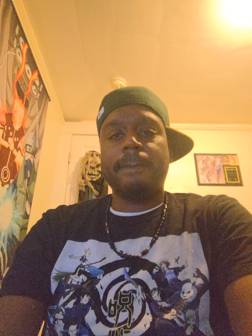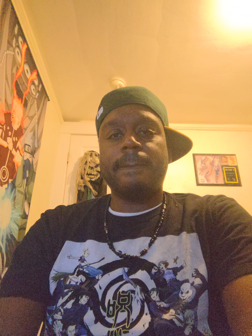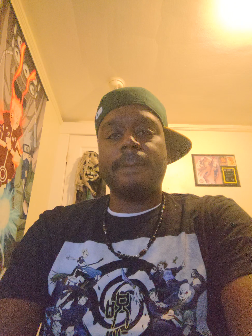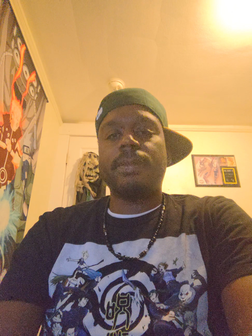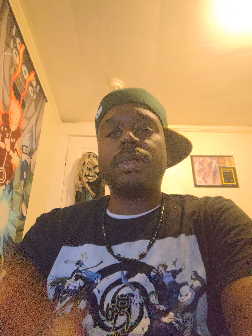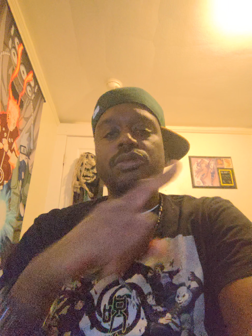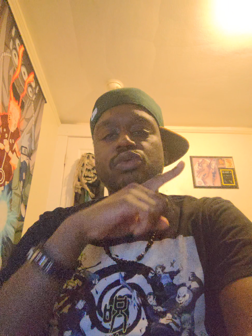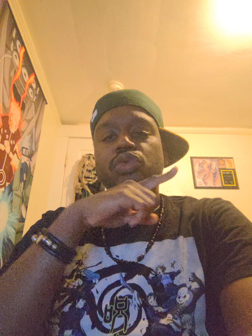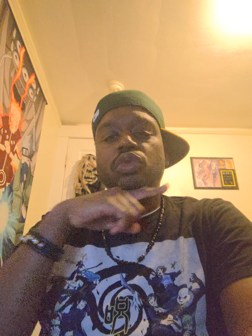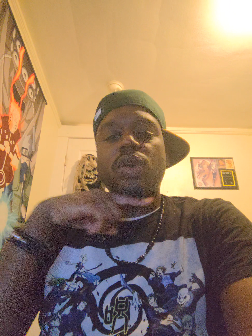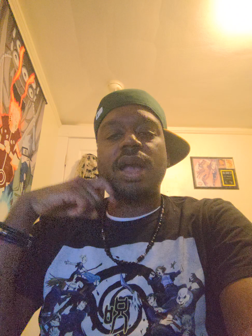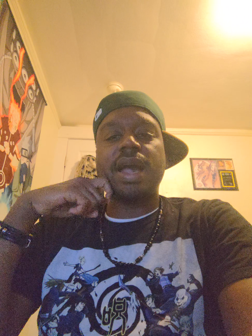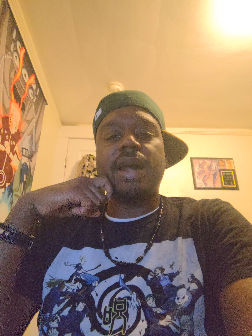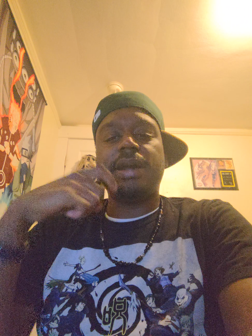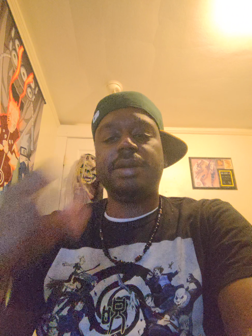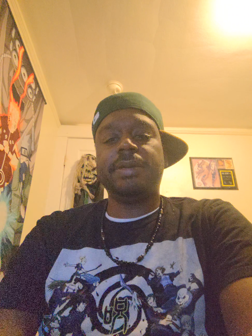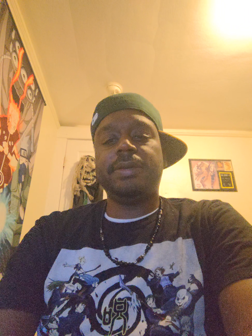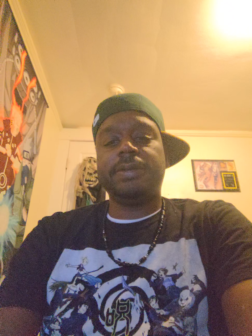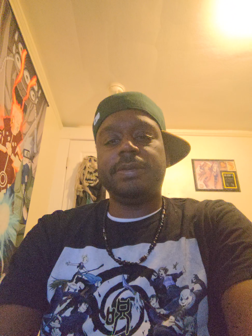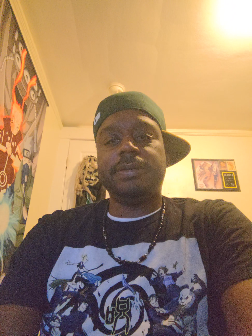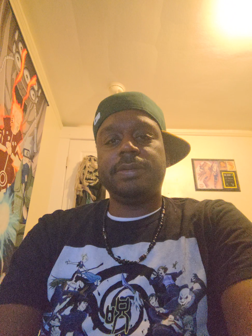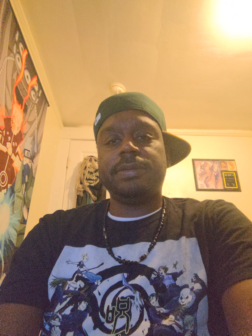dry